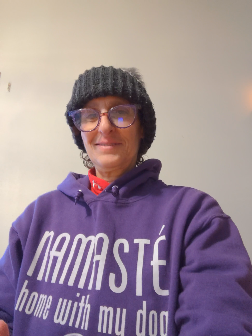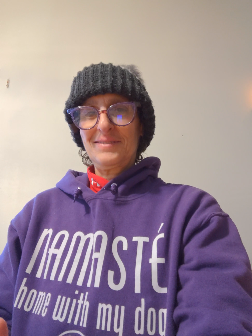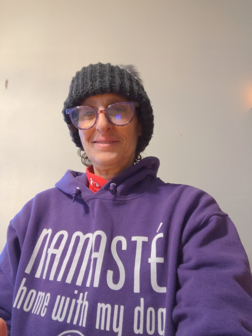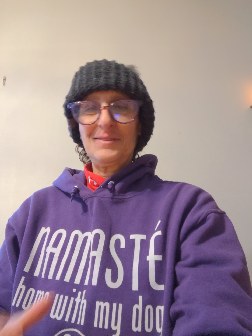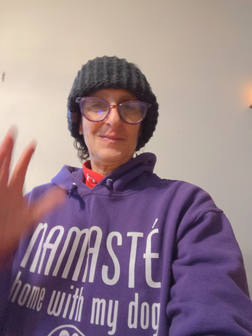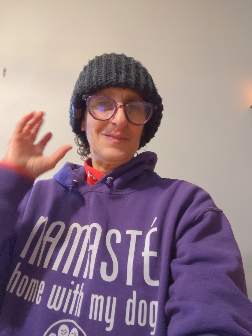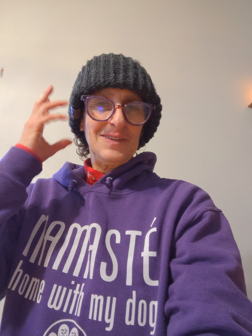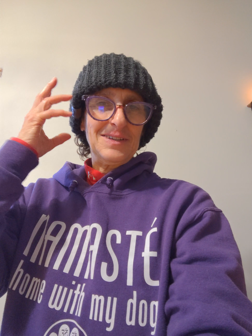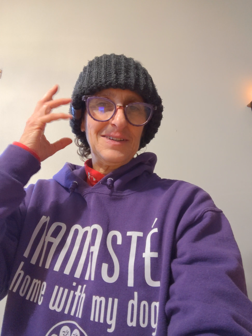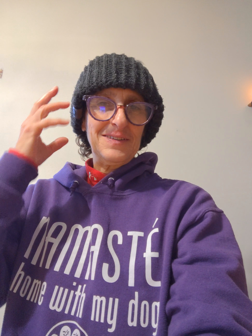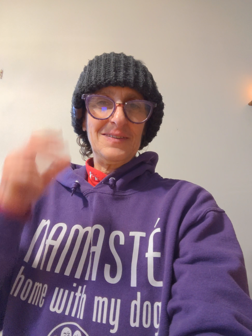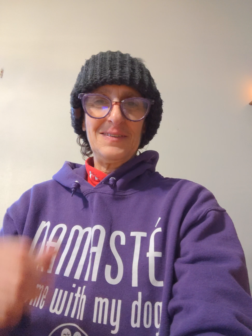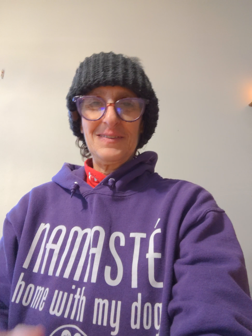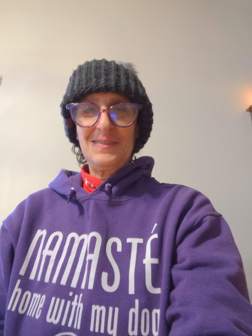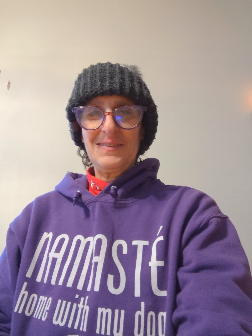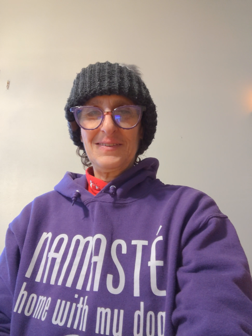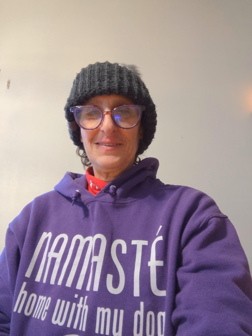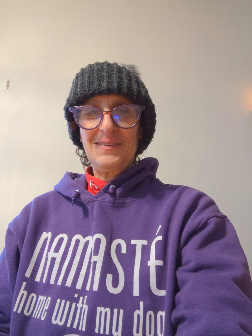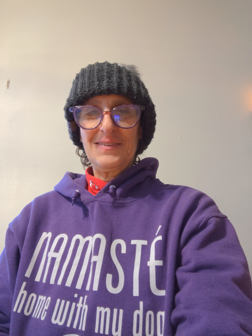radio